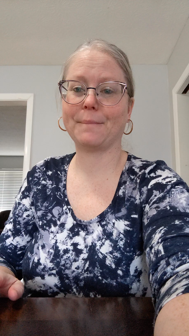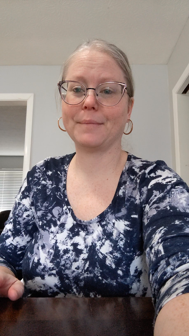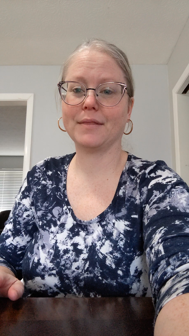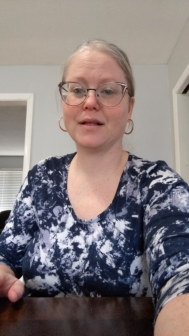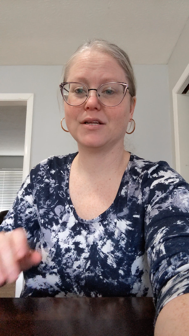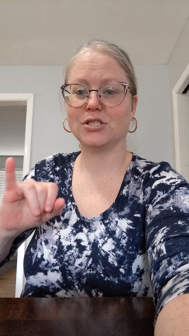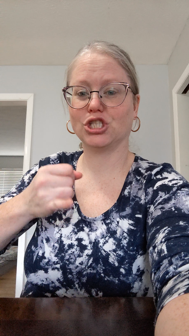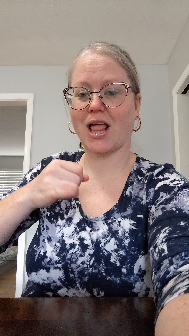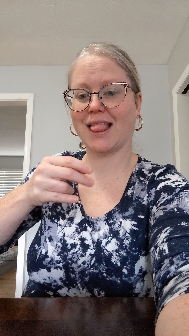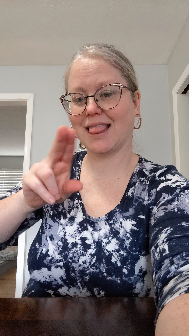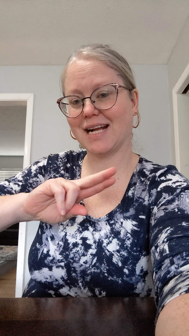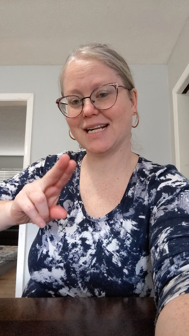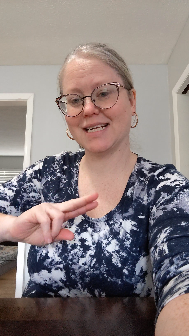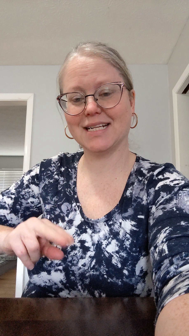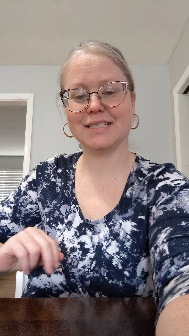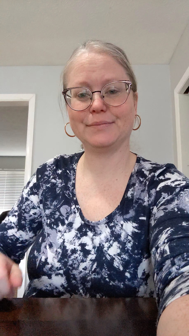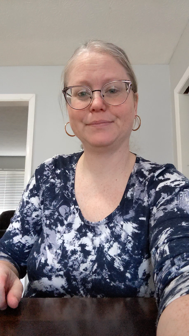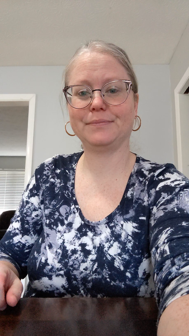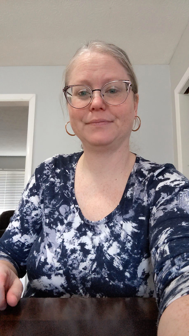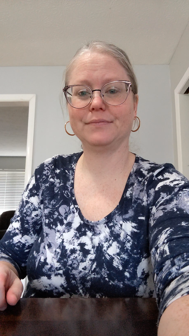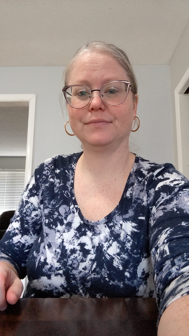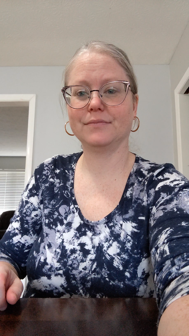jelly